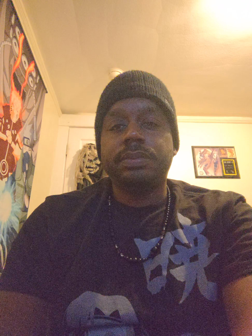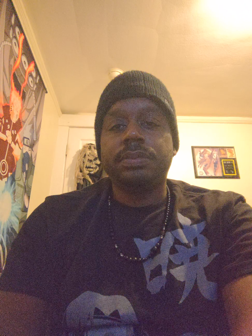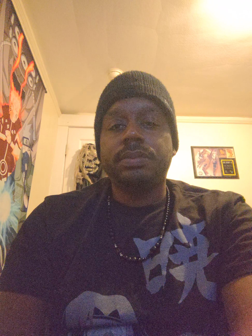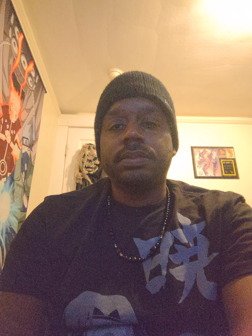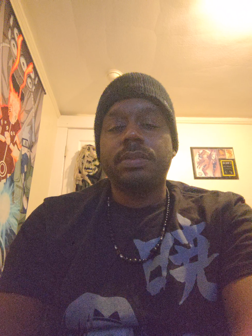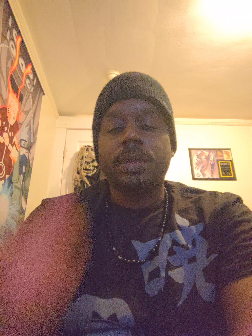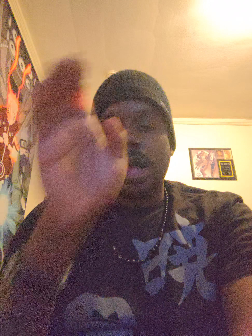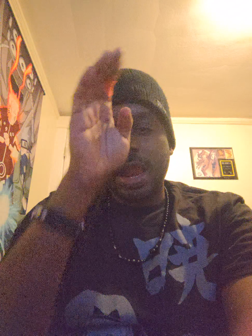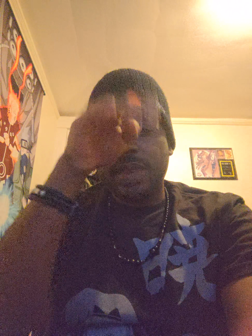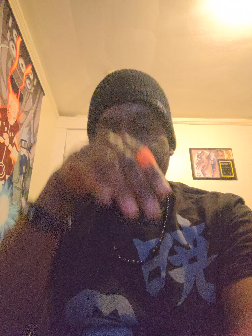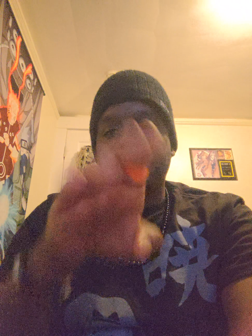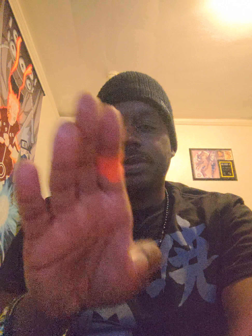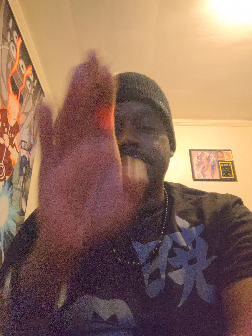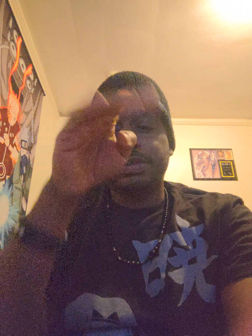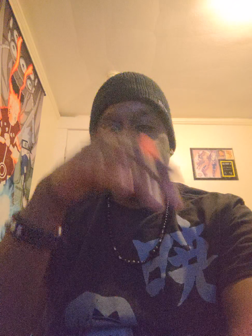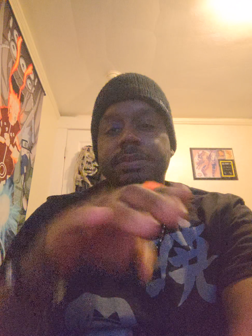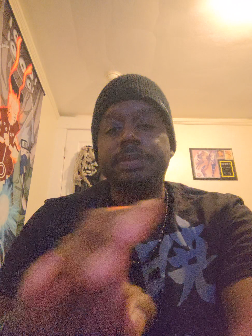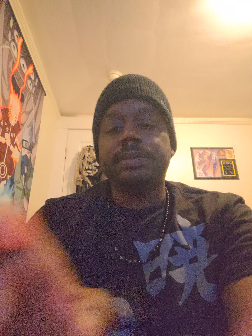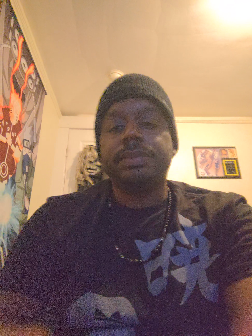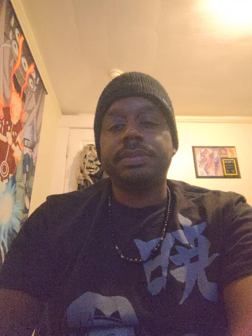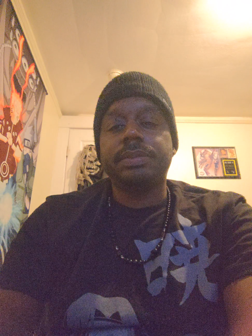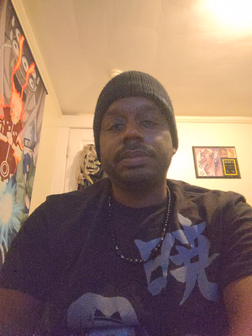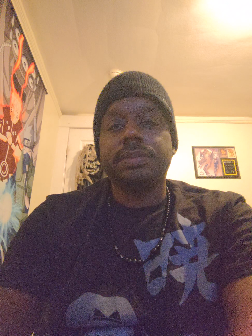elephant